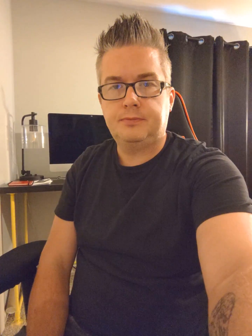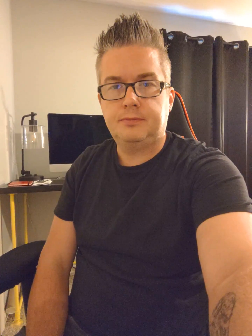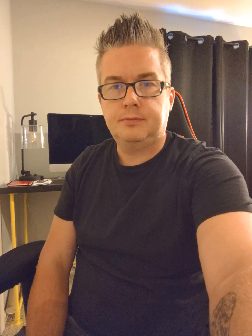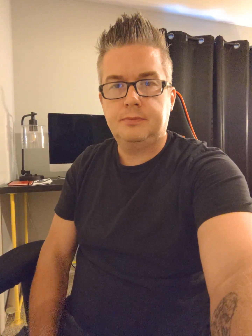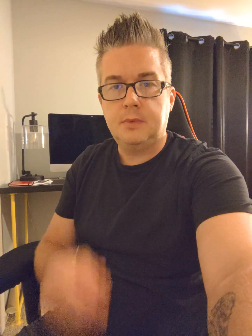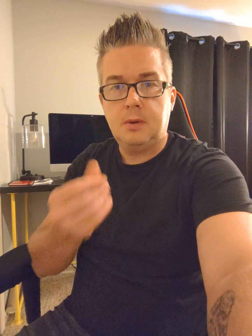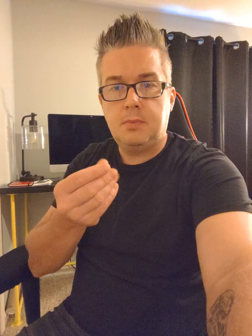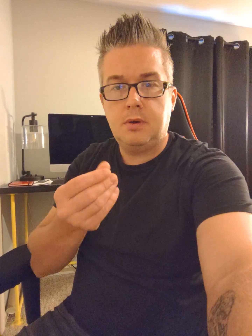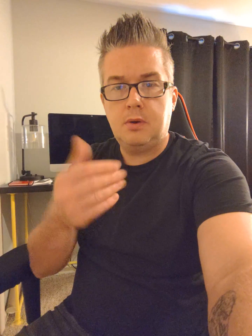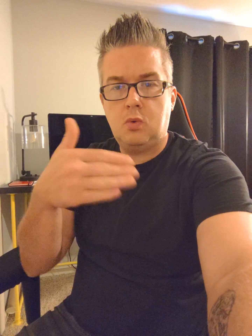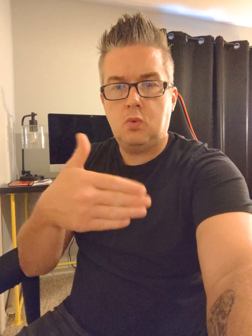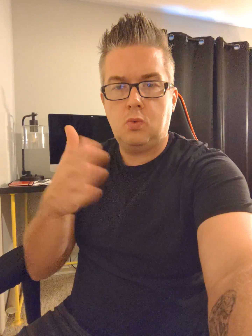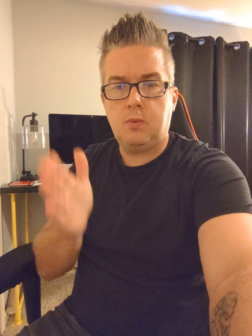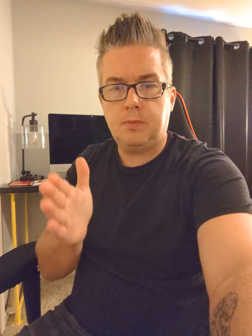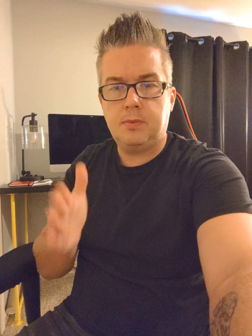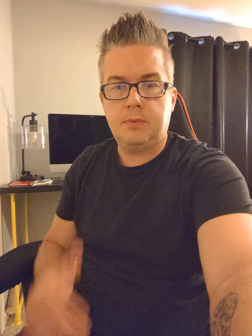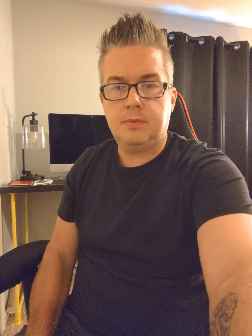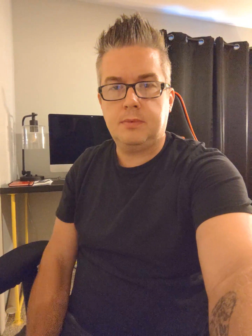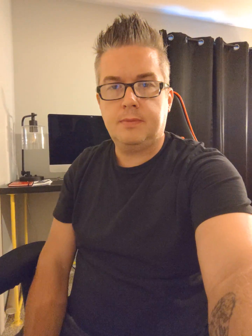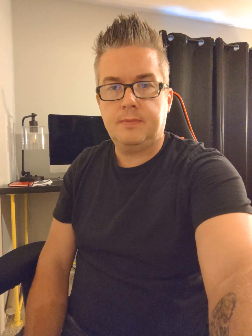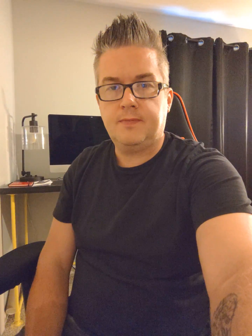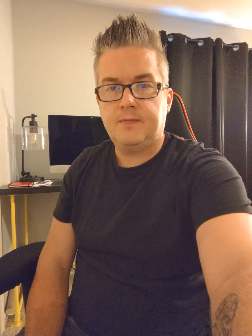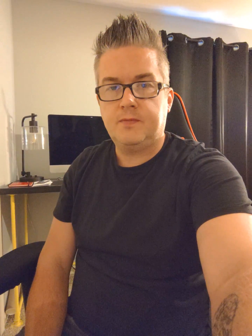sandbox